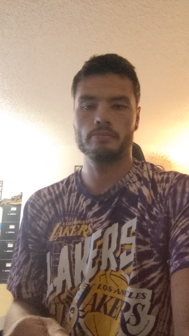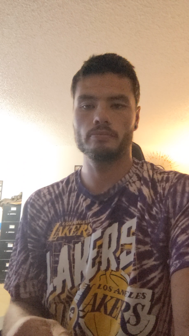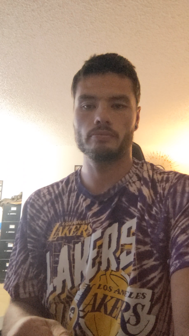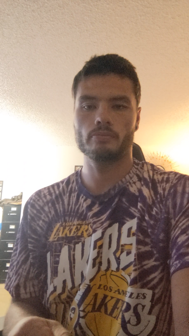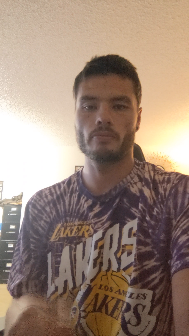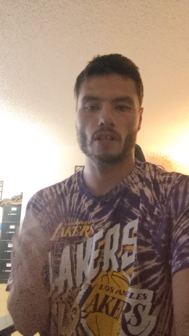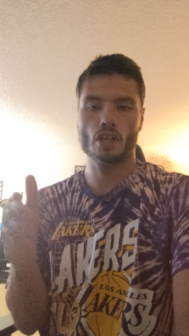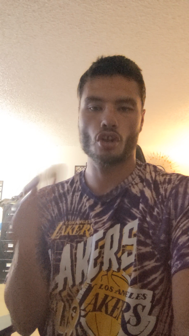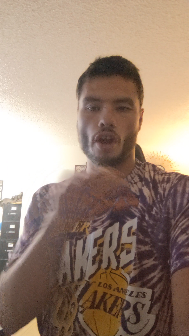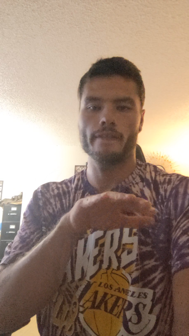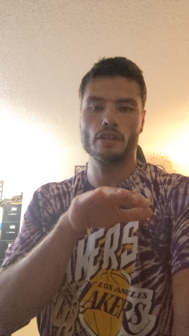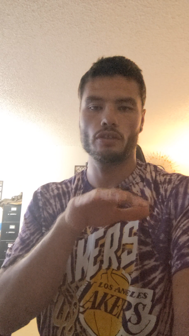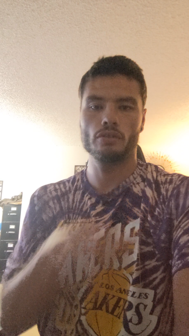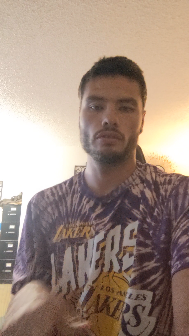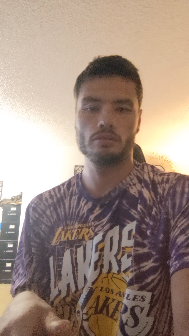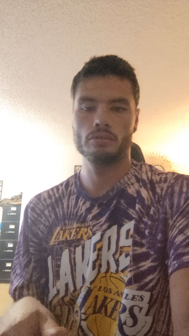cover